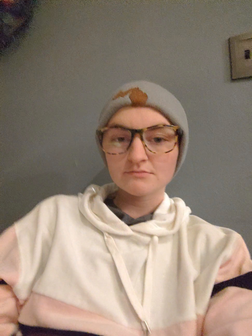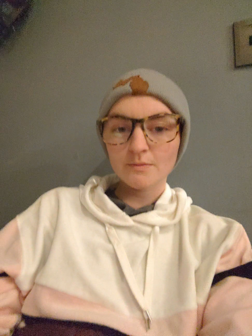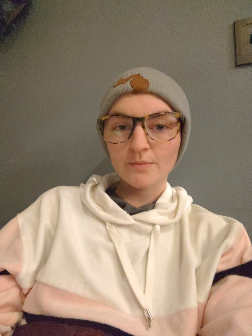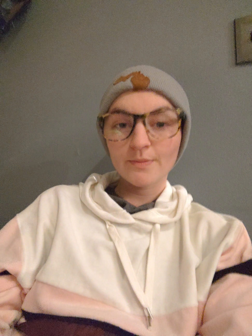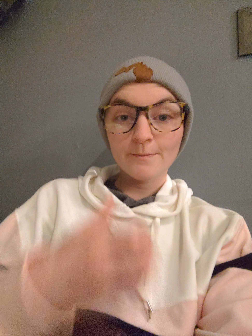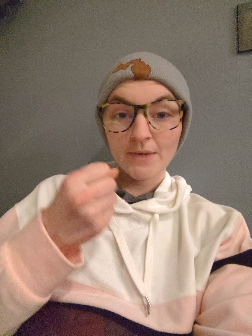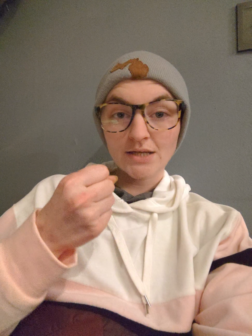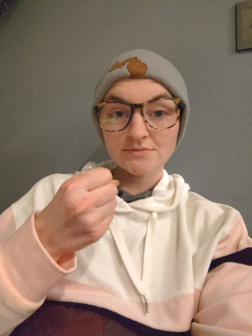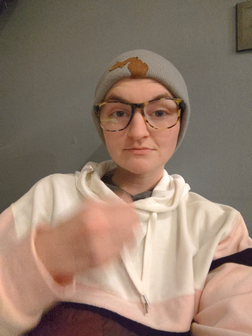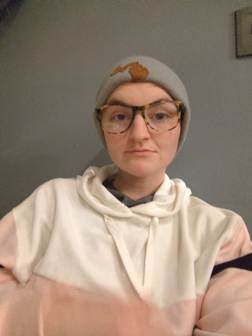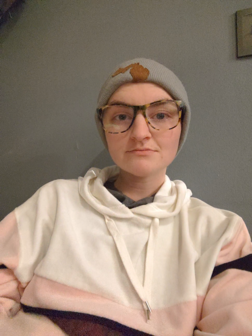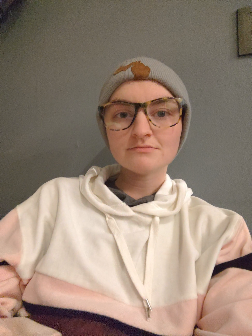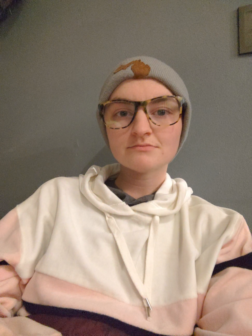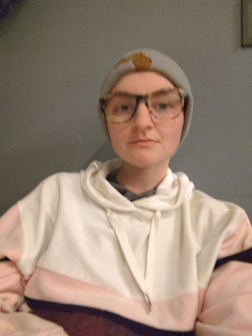milk